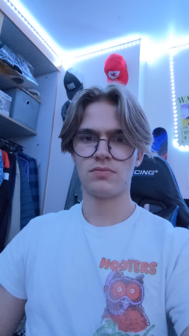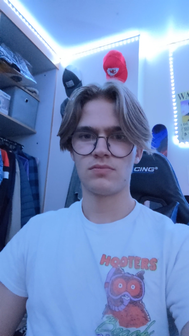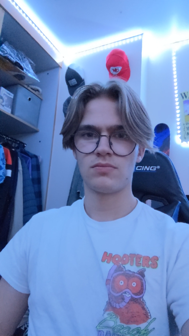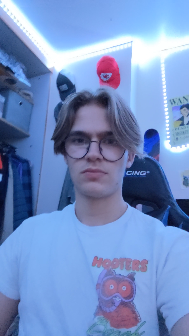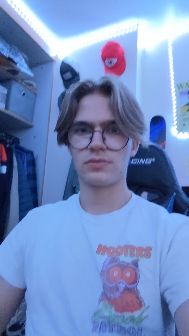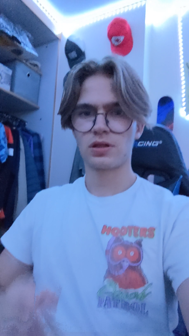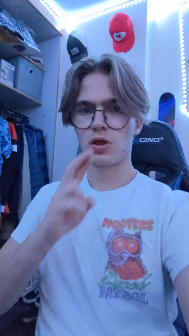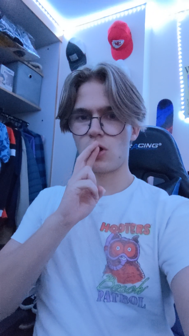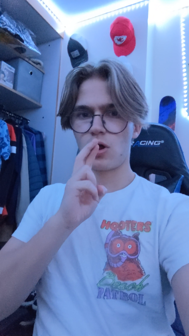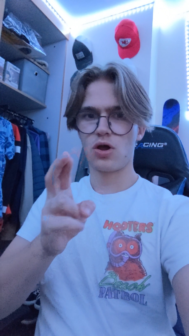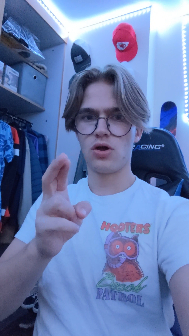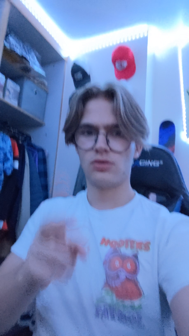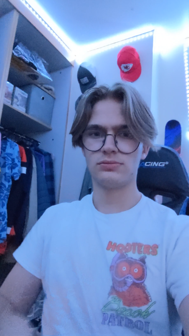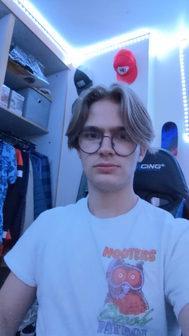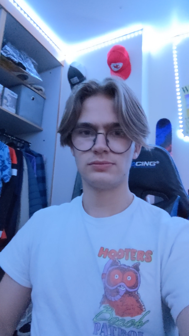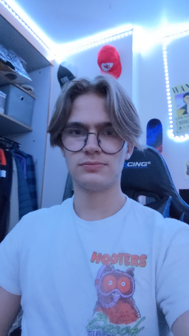are